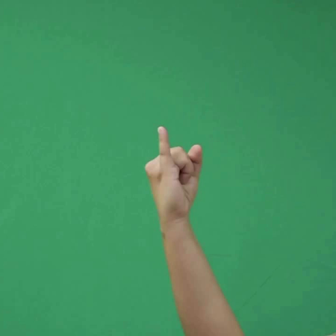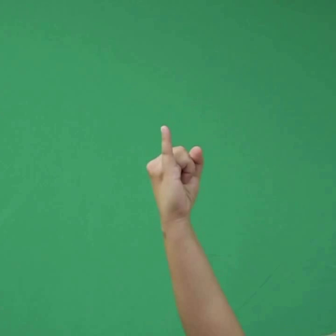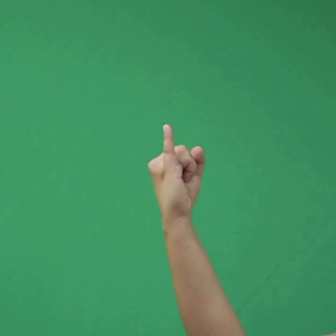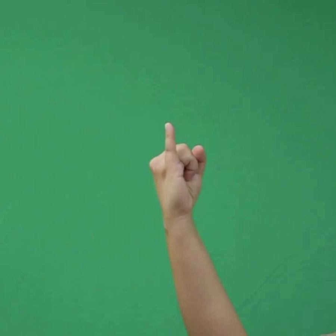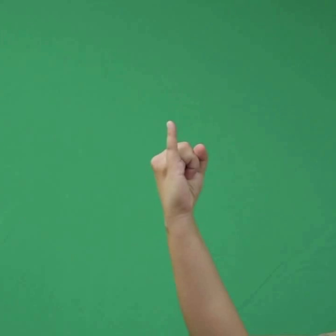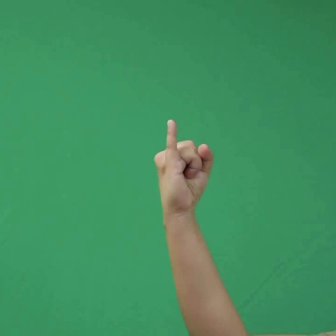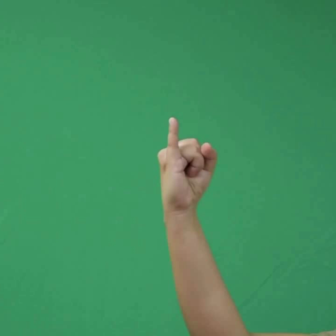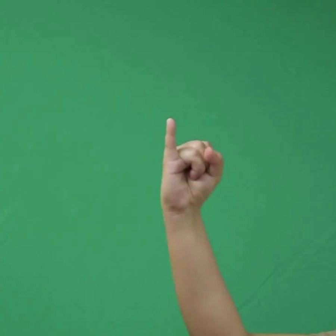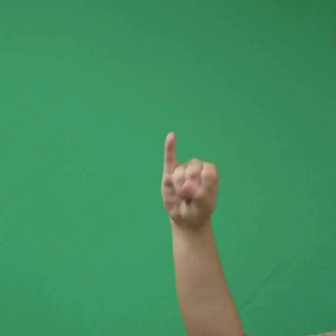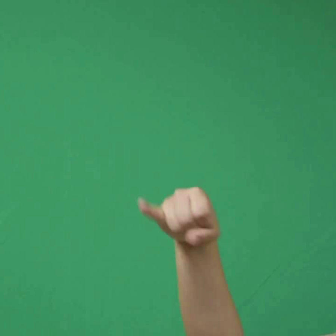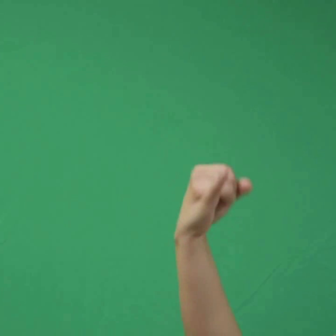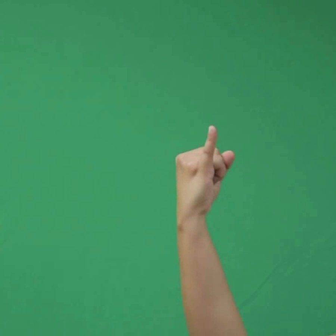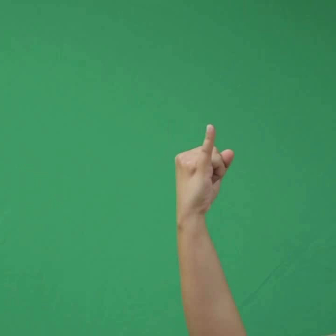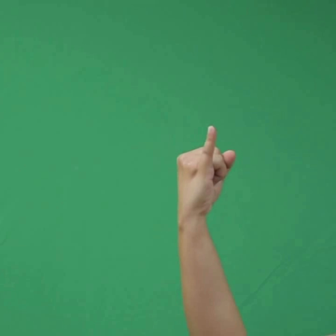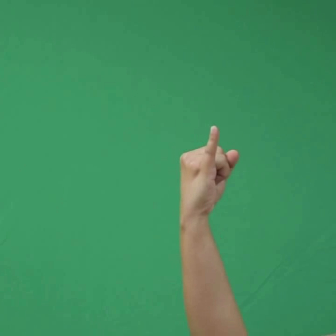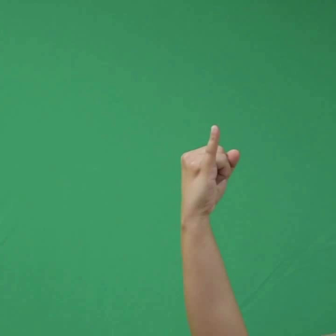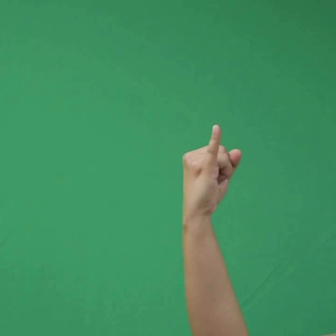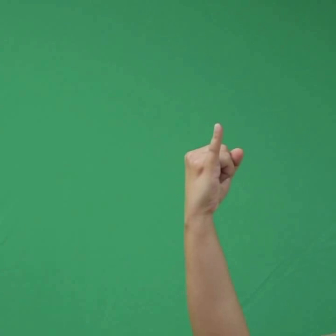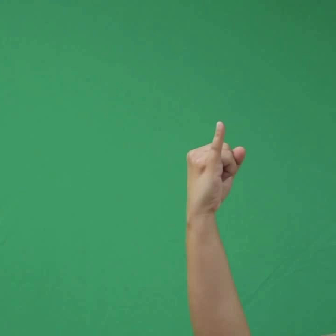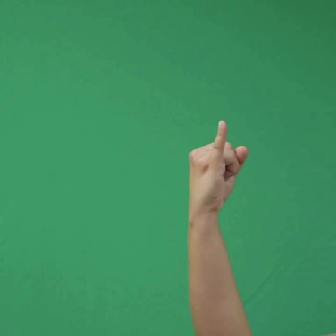J